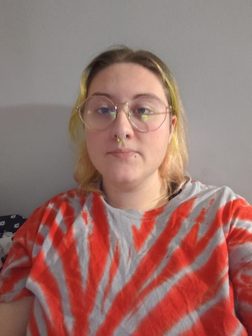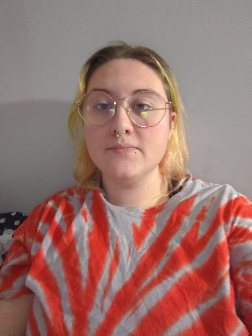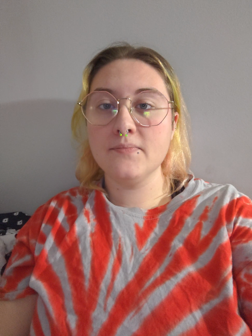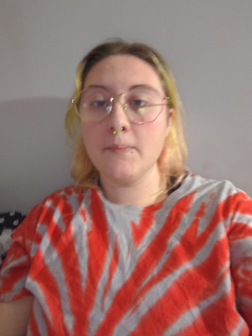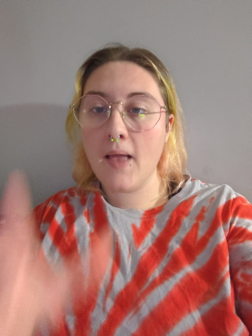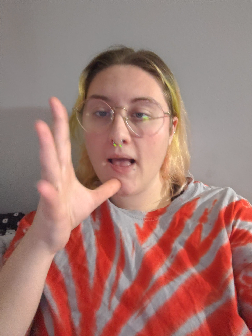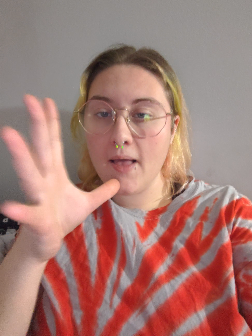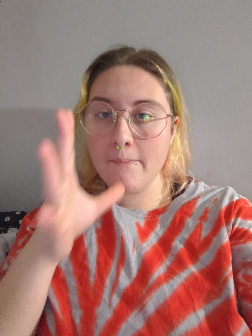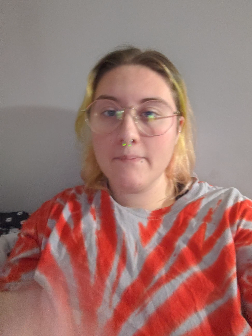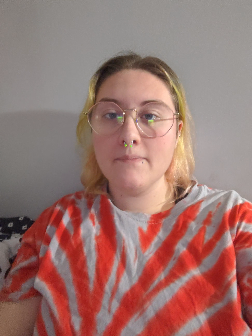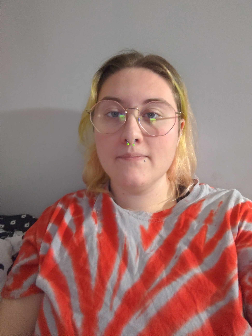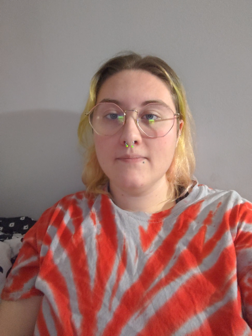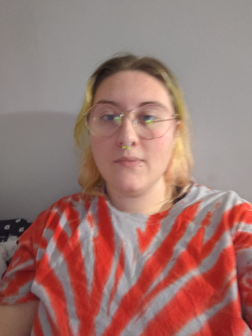mom